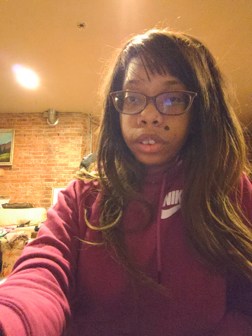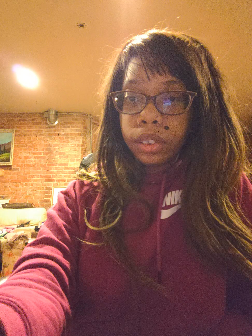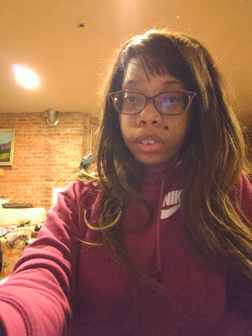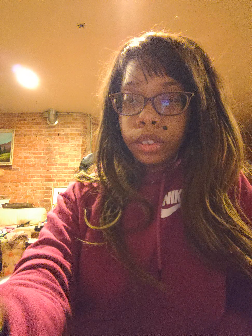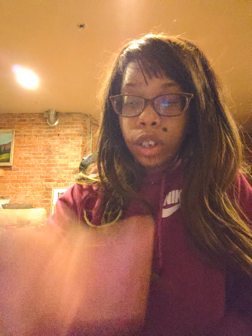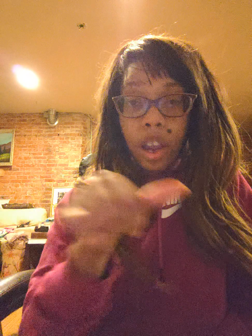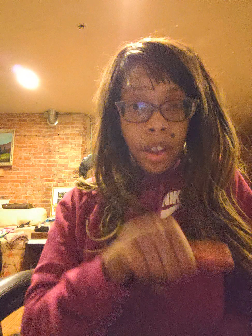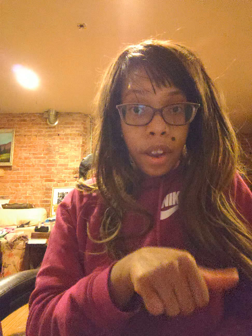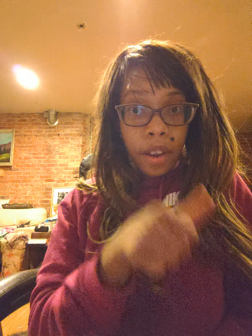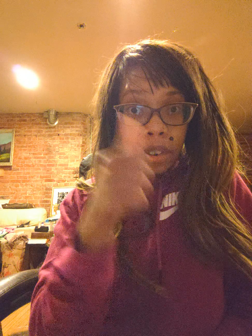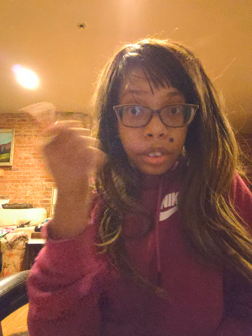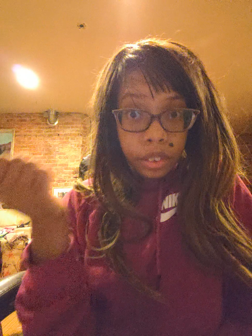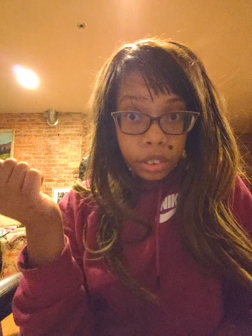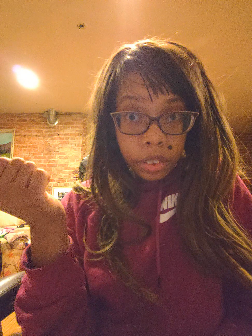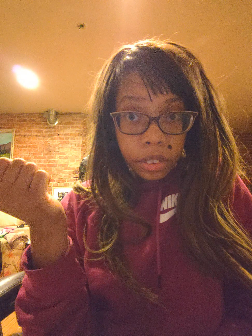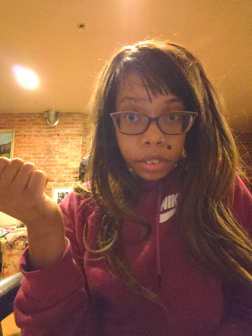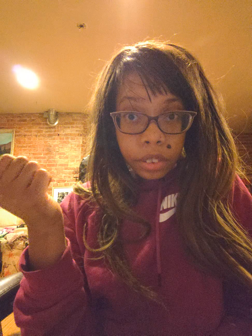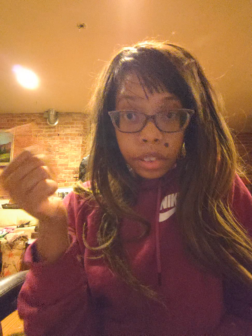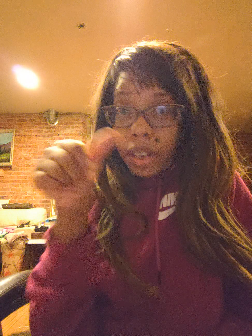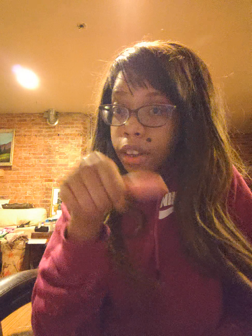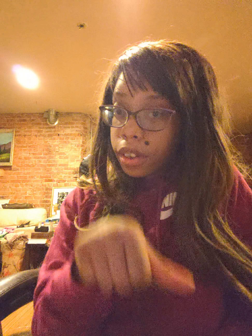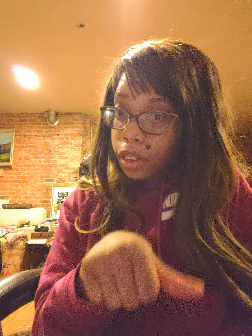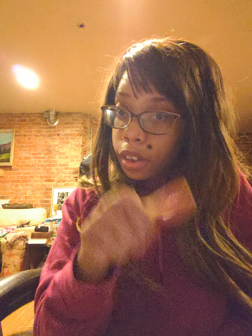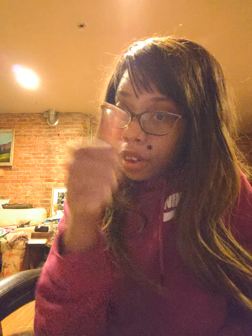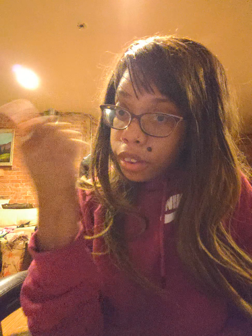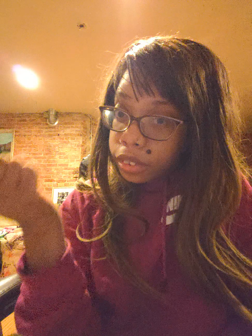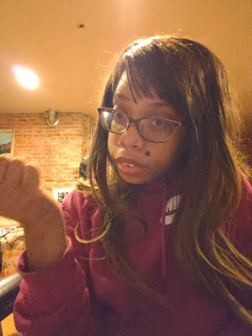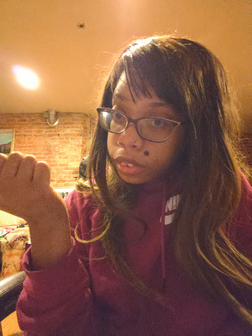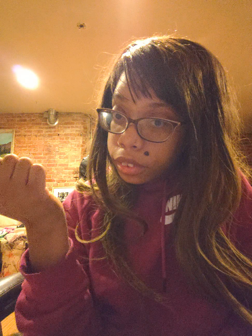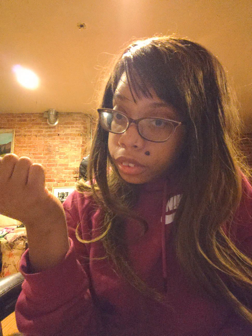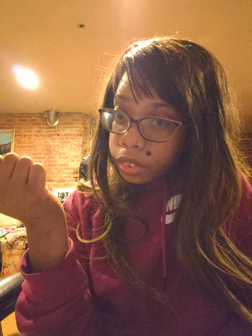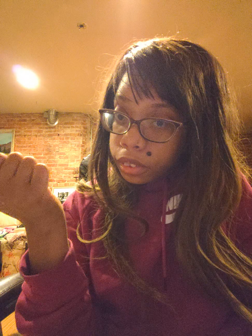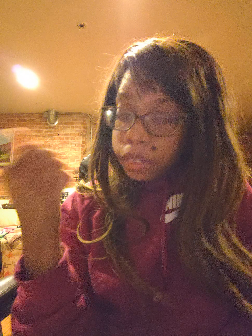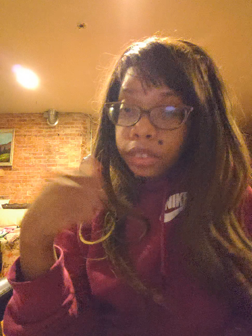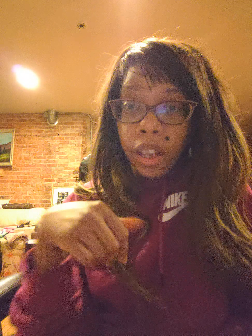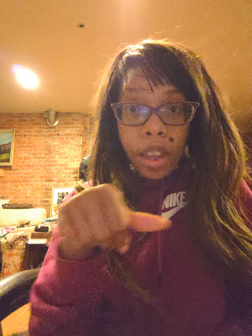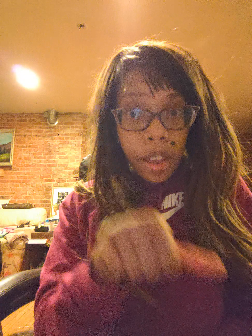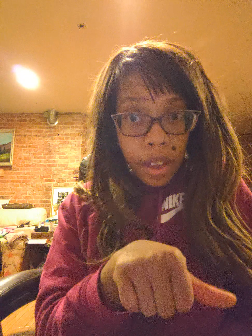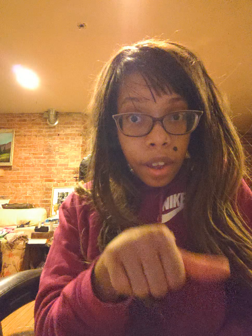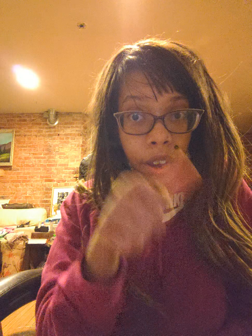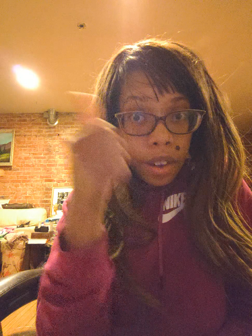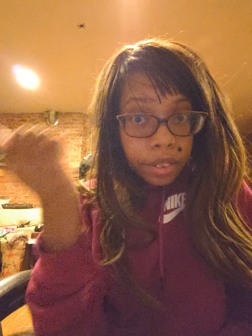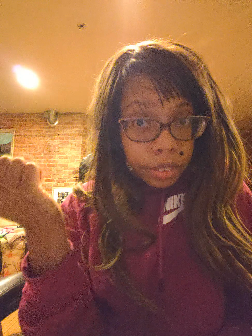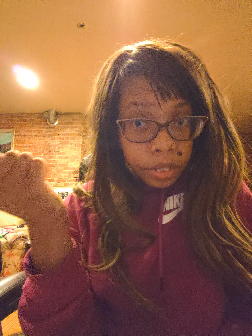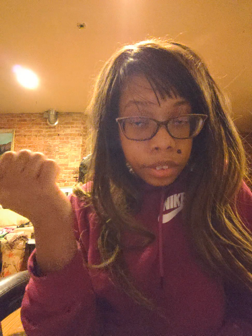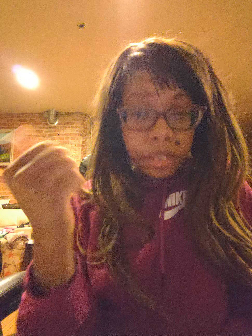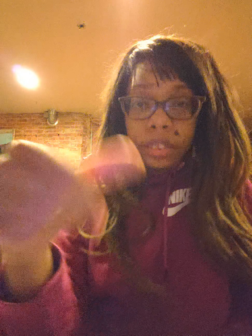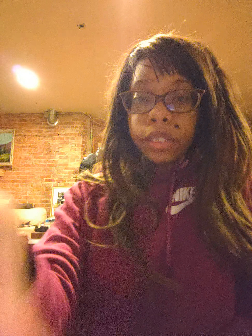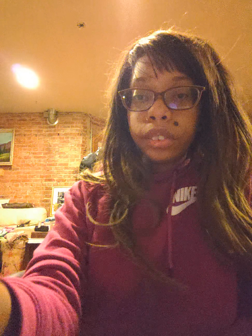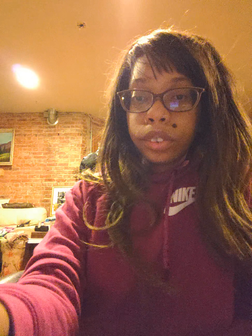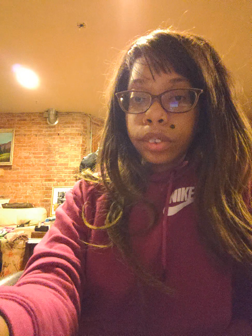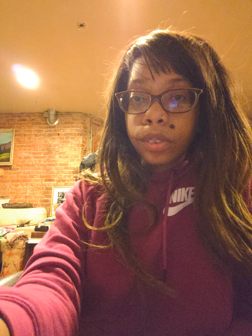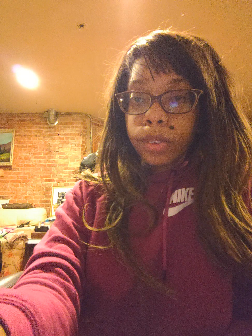another